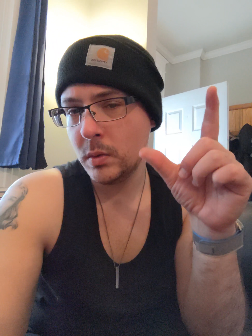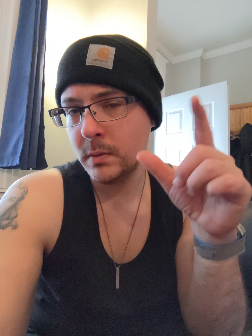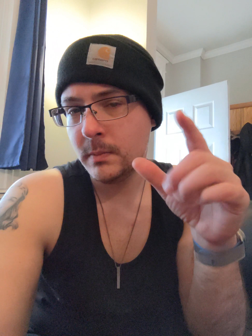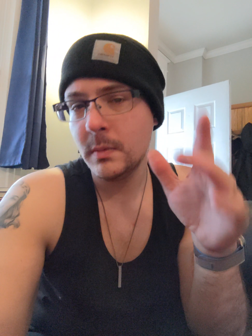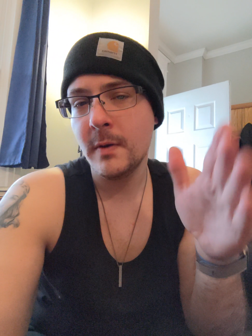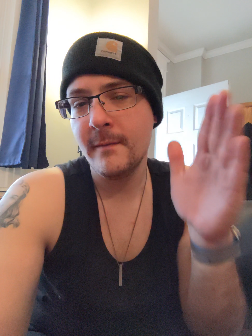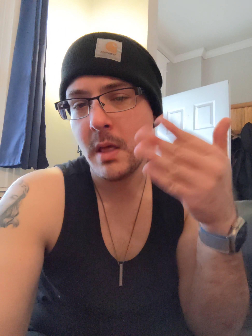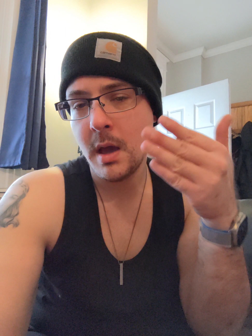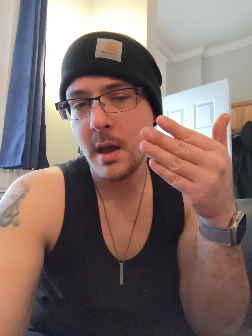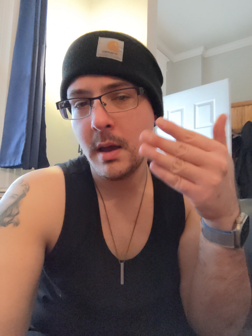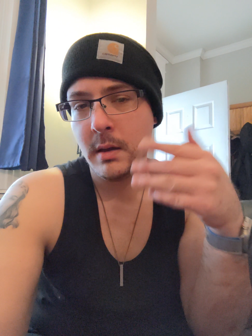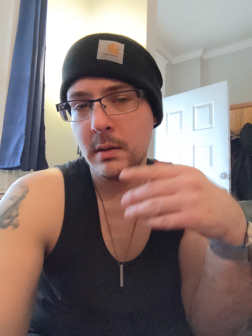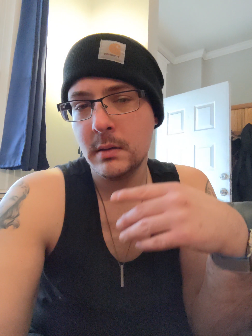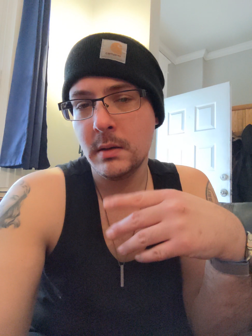flag